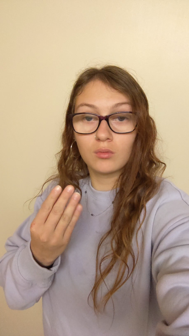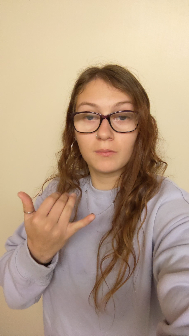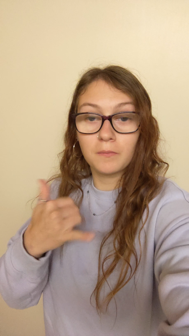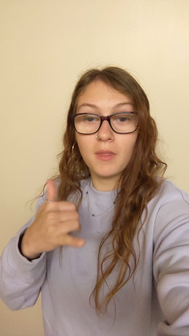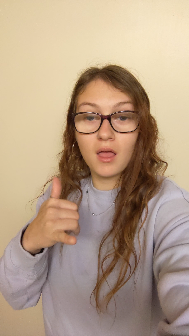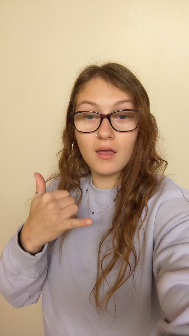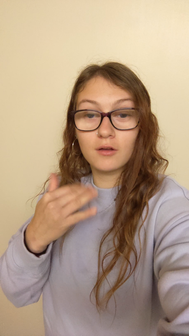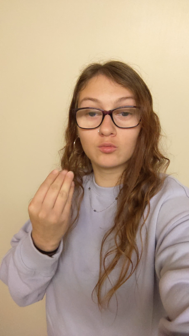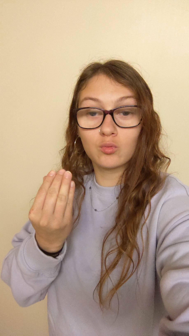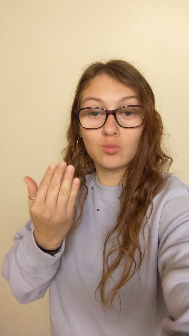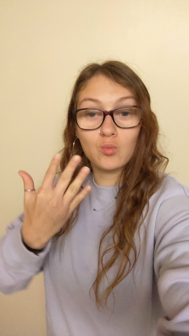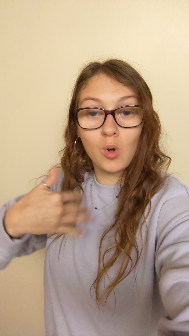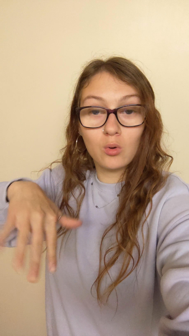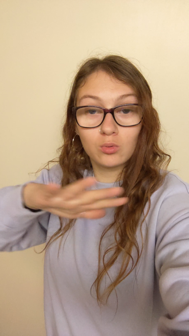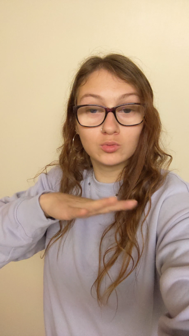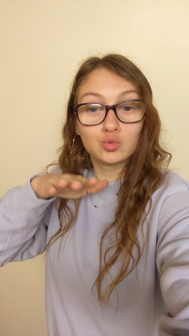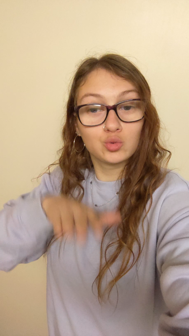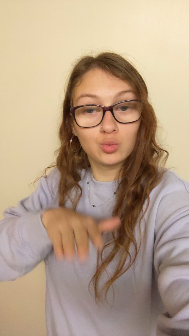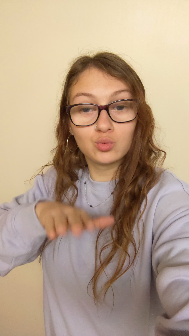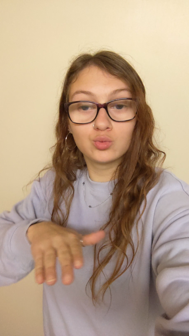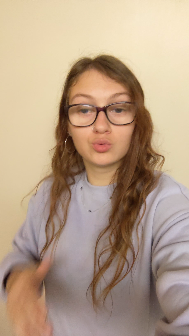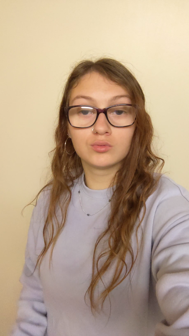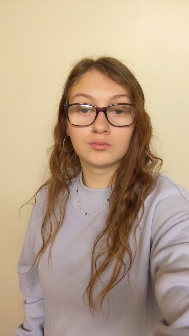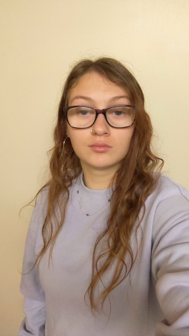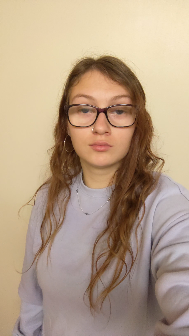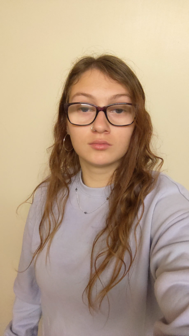playground